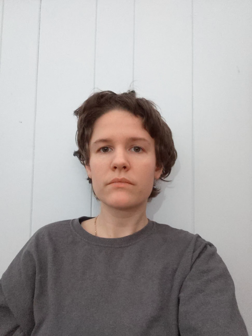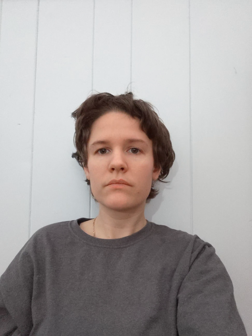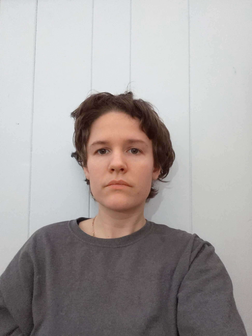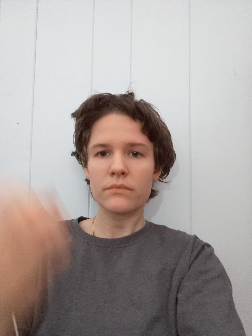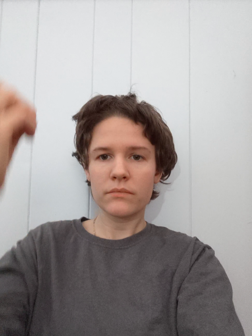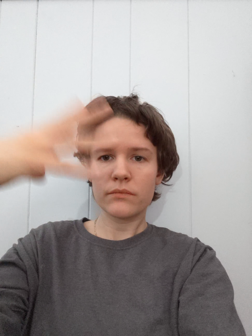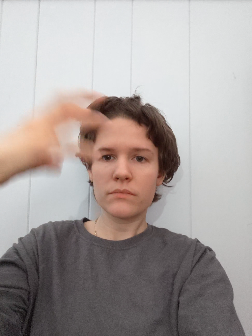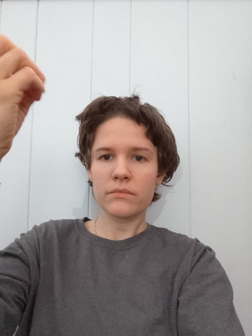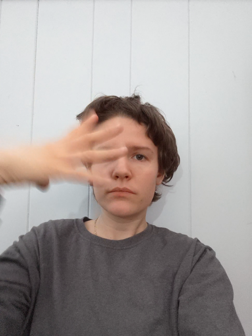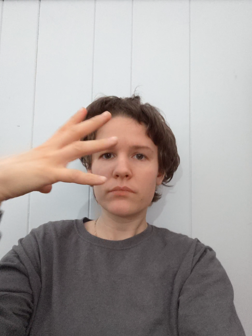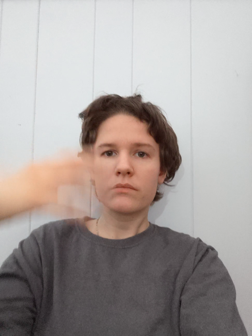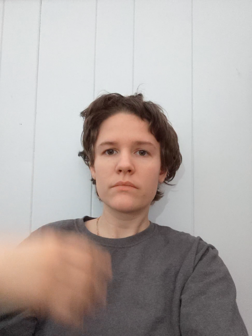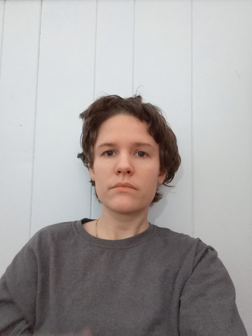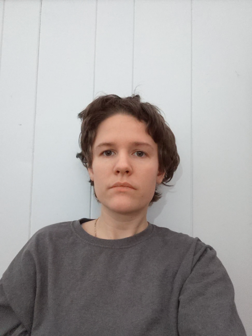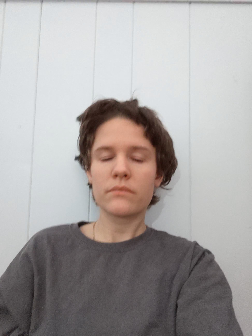shower